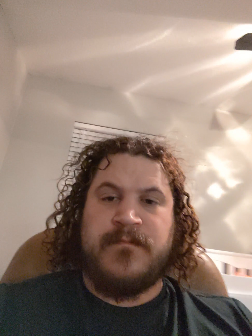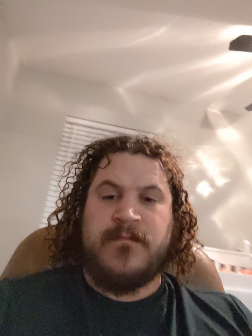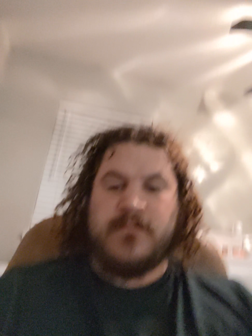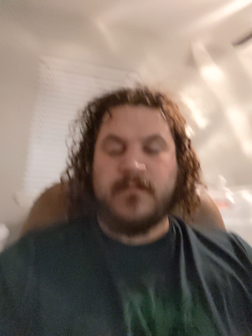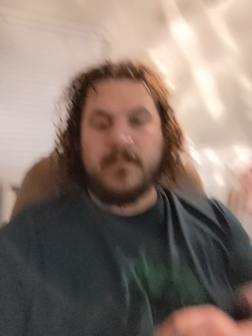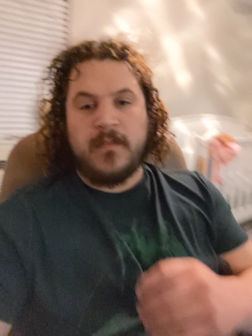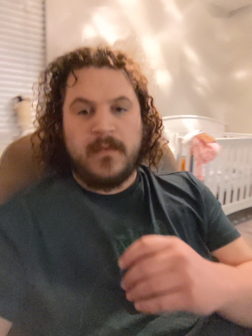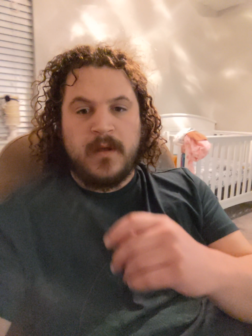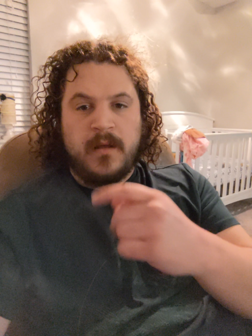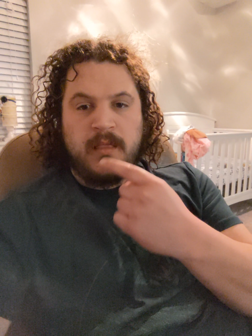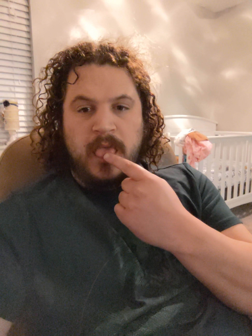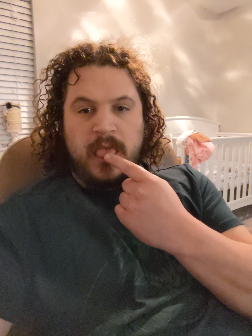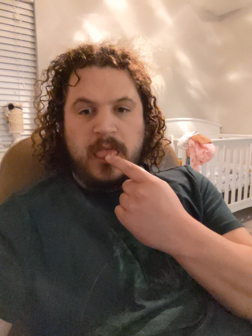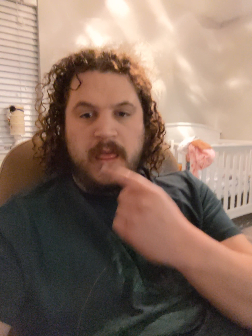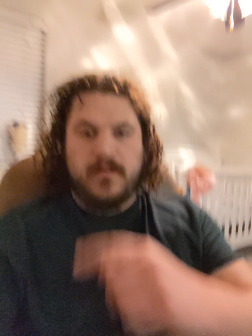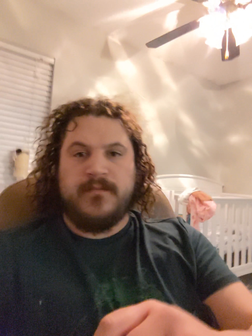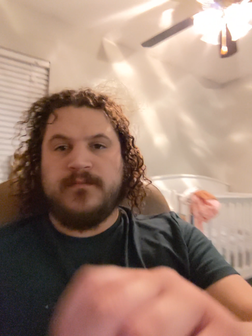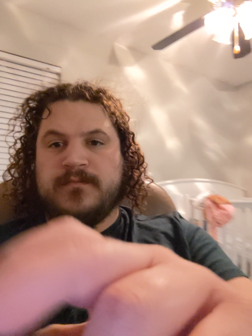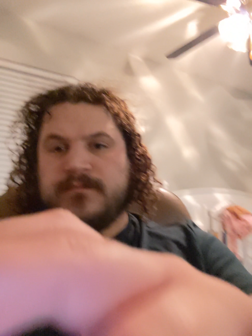tongue